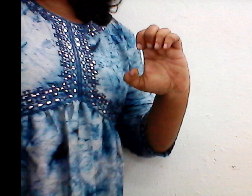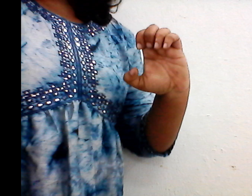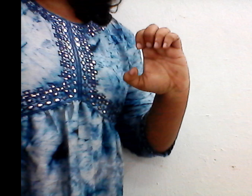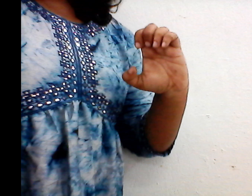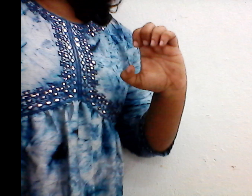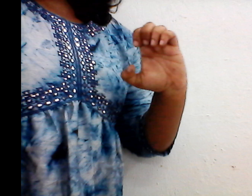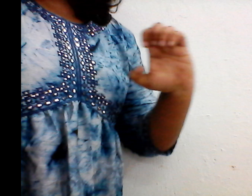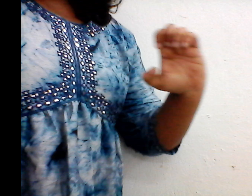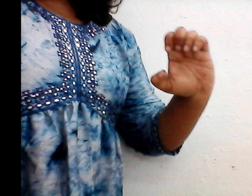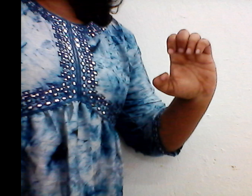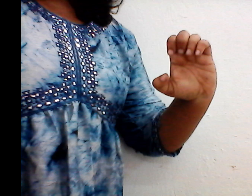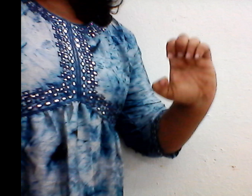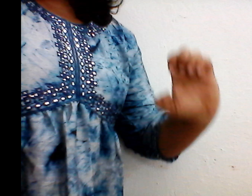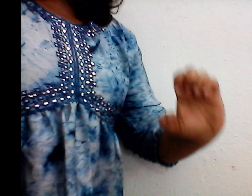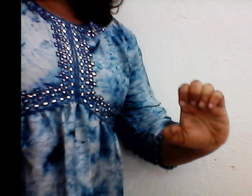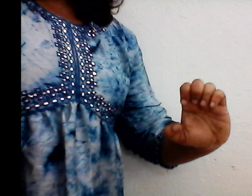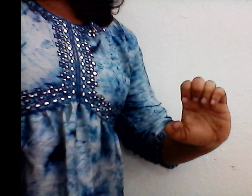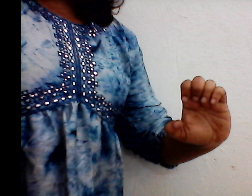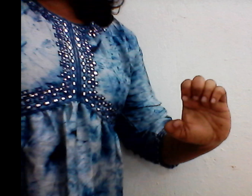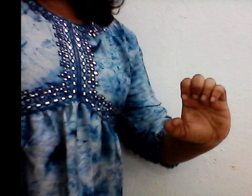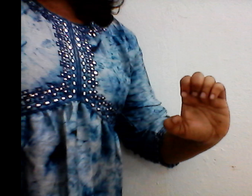ഈ